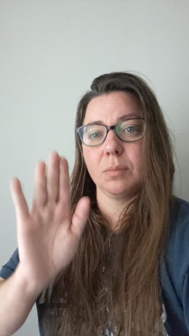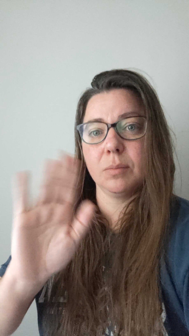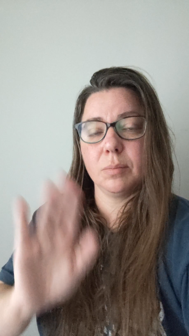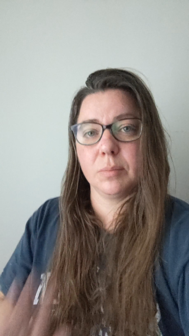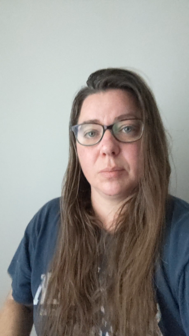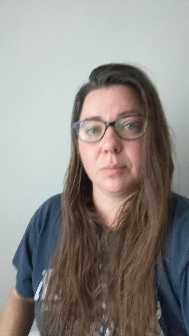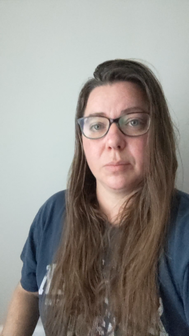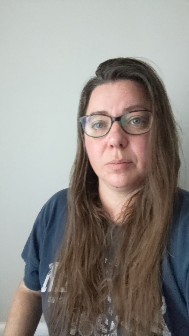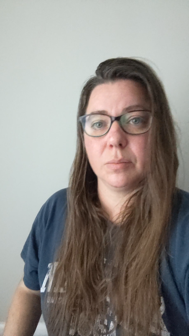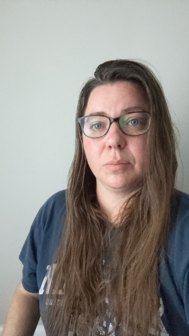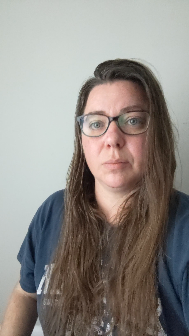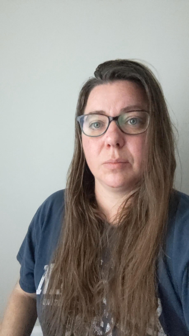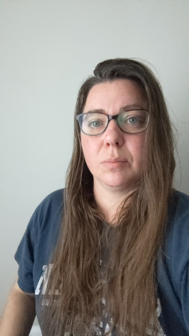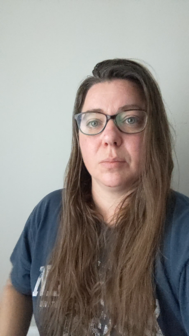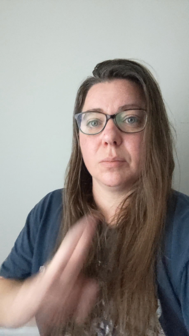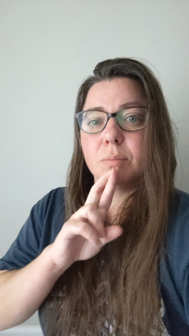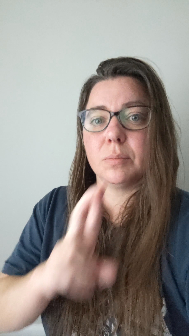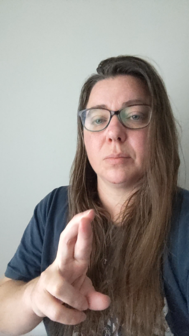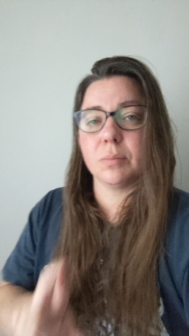are